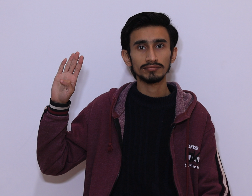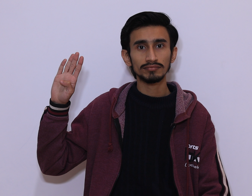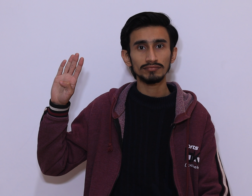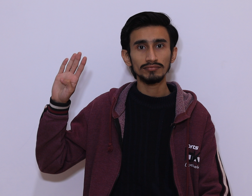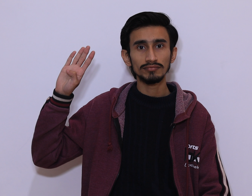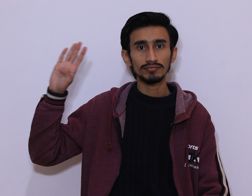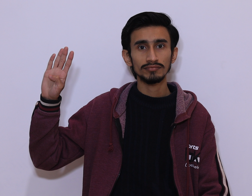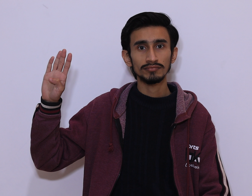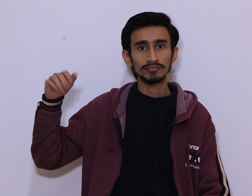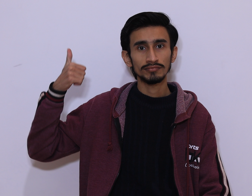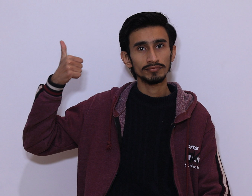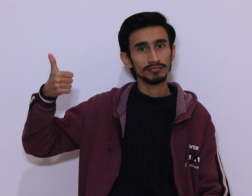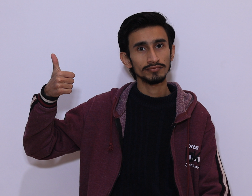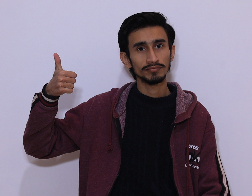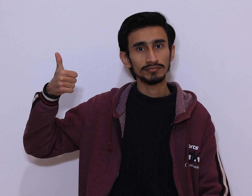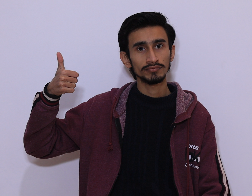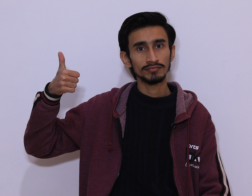best